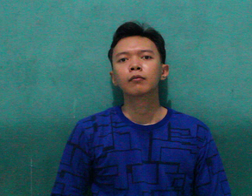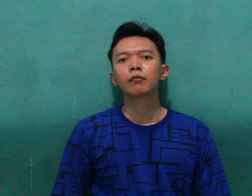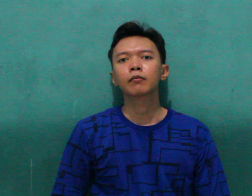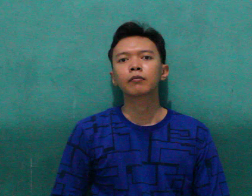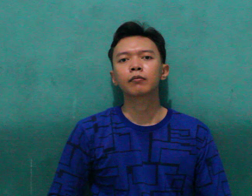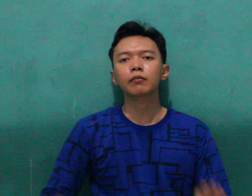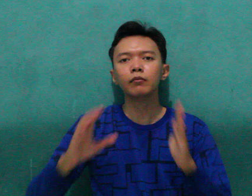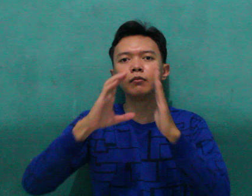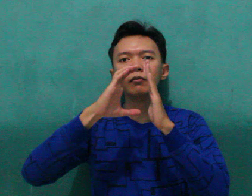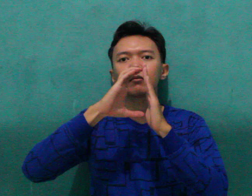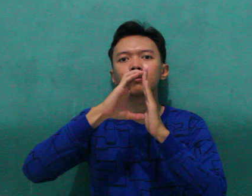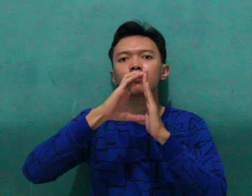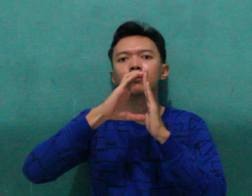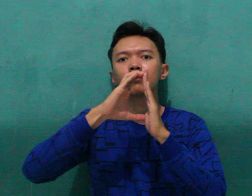D